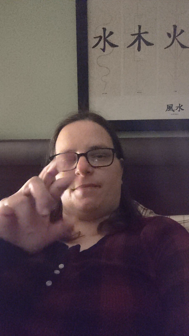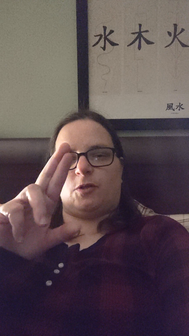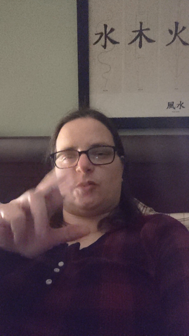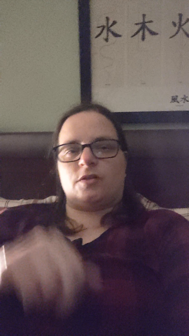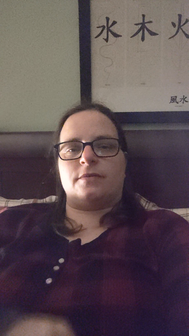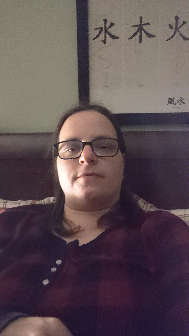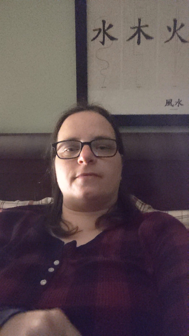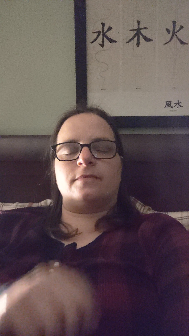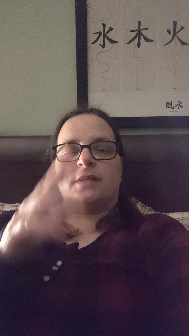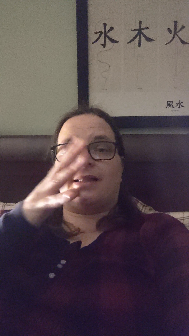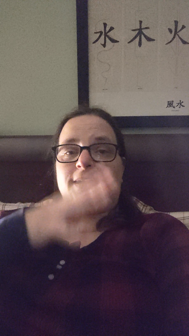lady